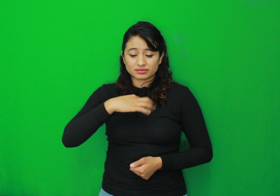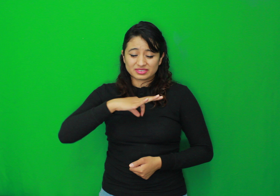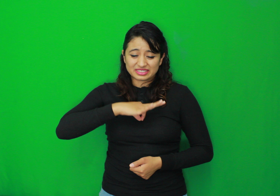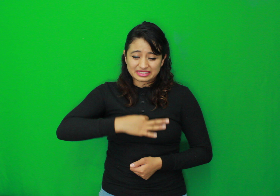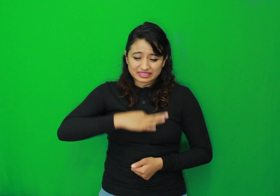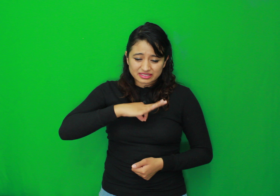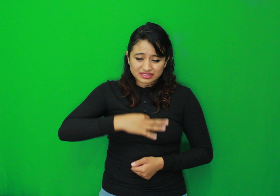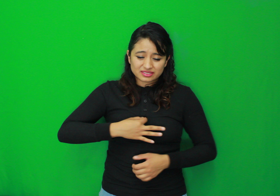infección